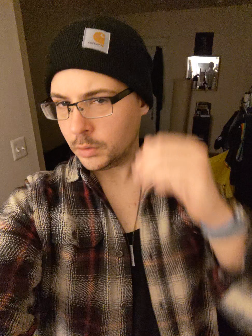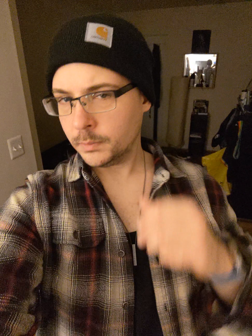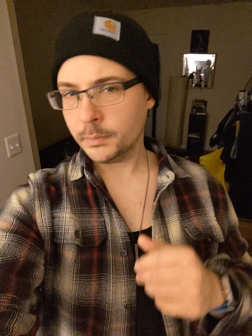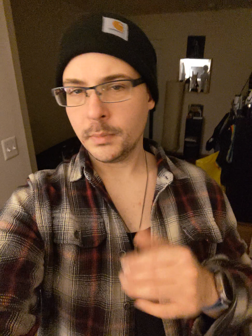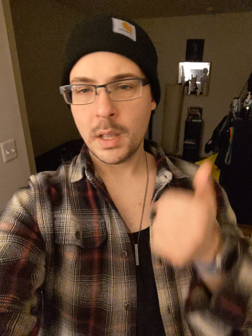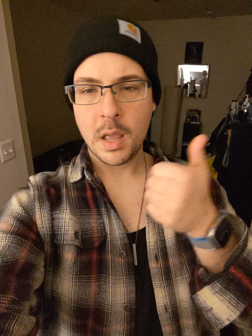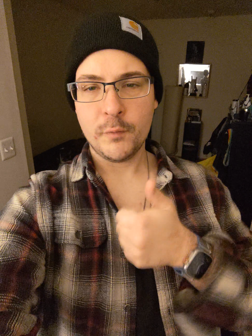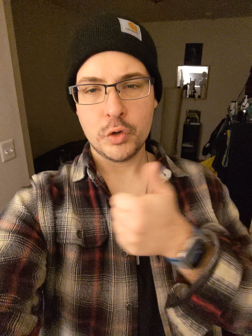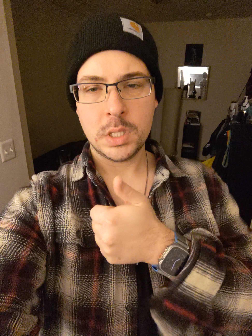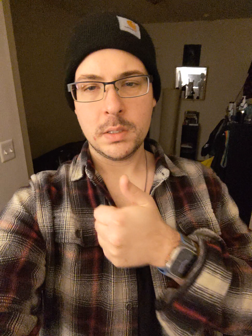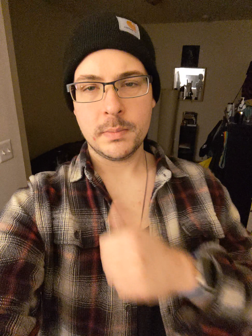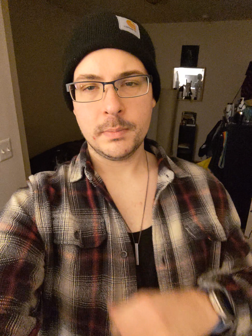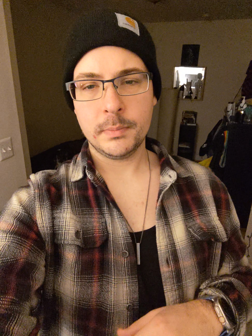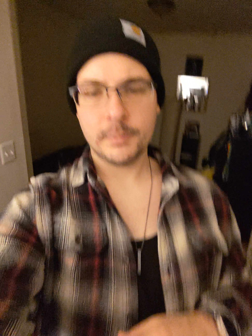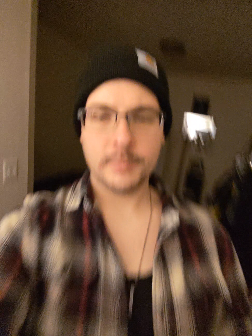every